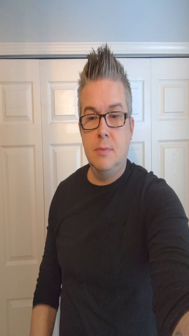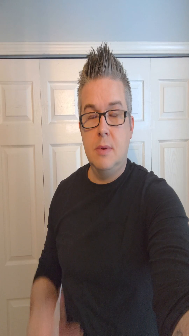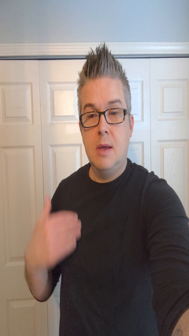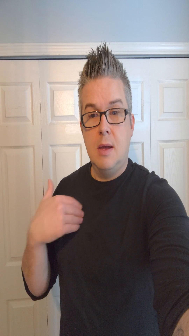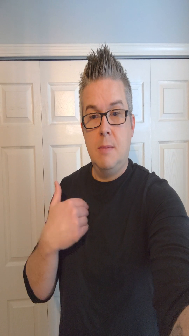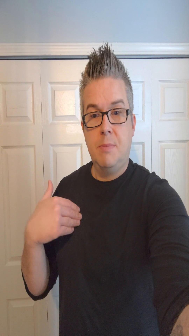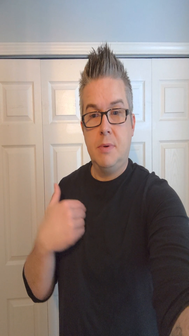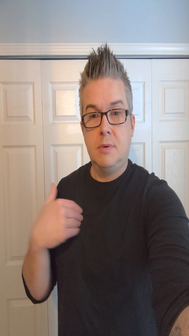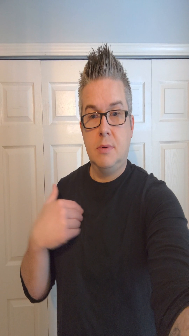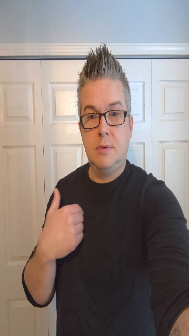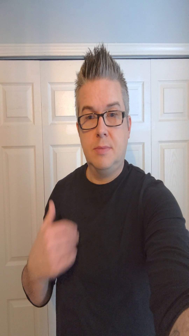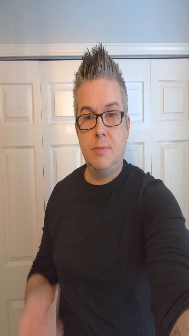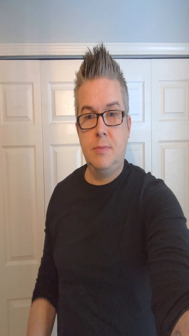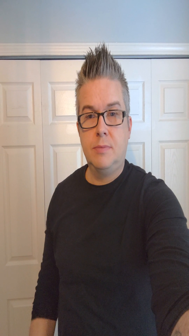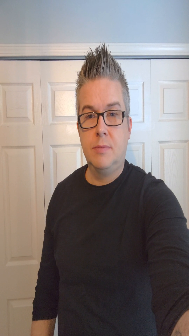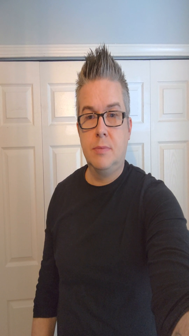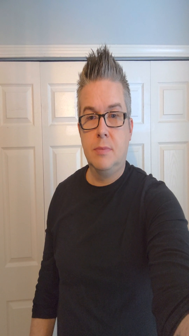animal